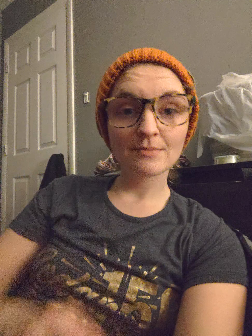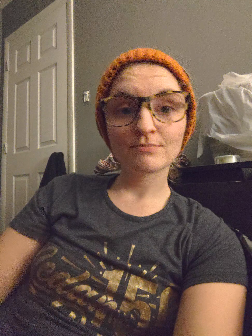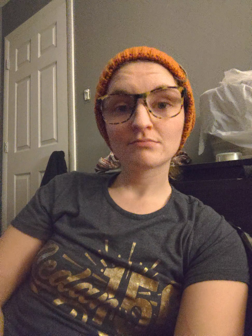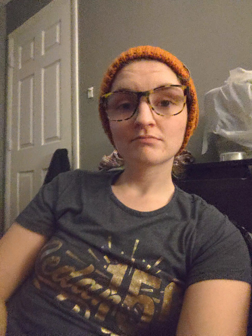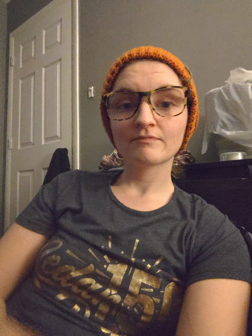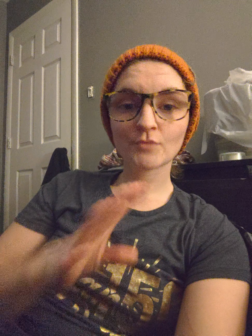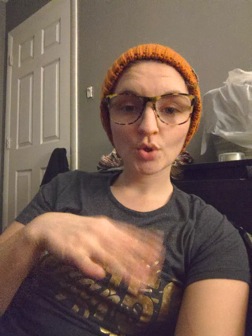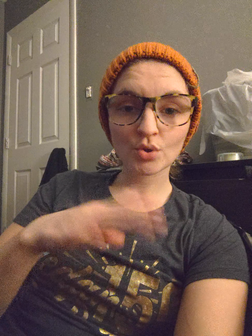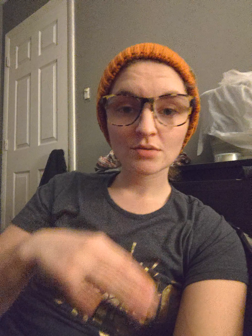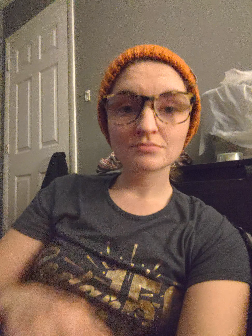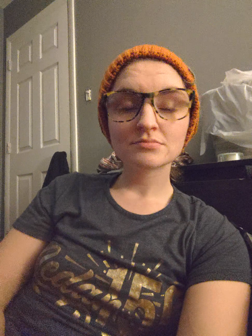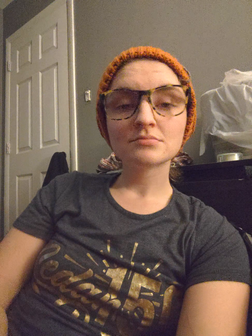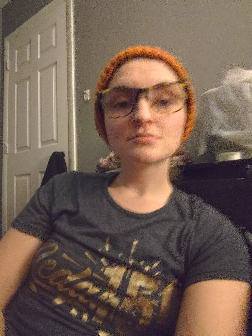fall